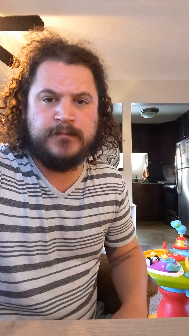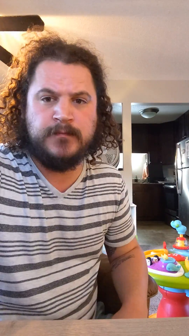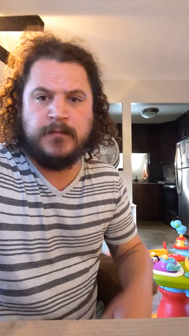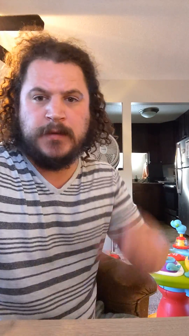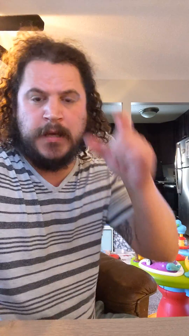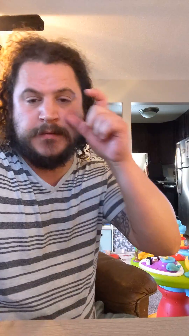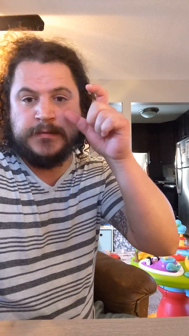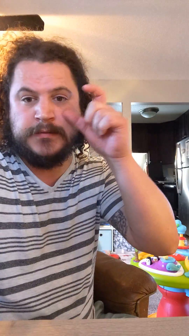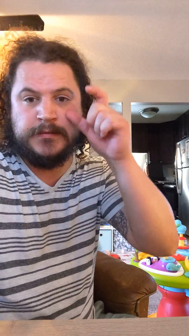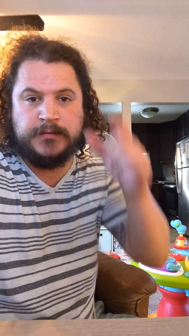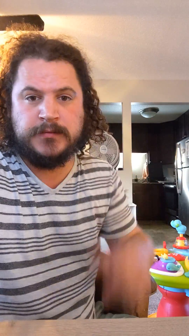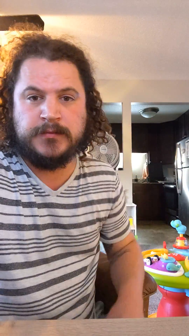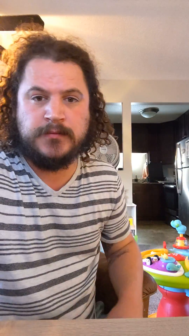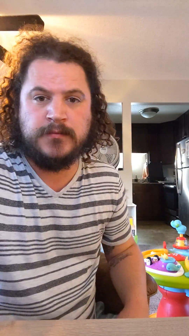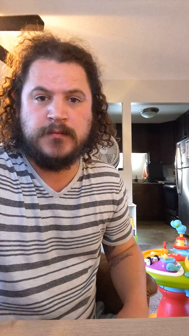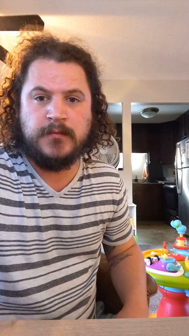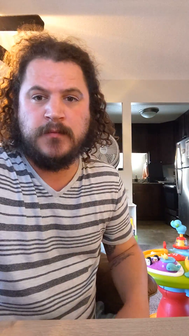glasses